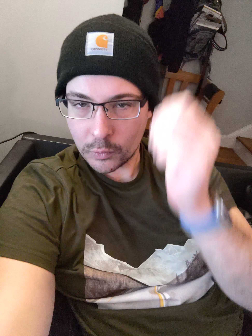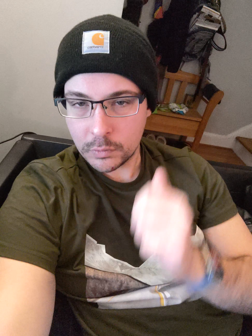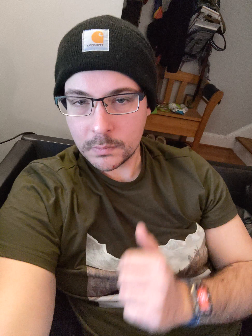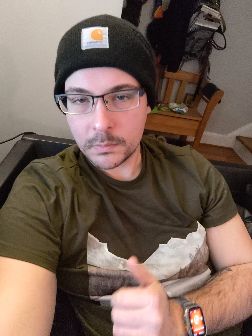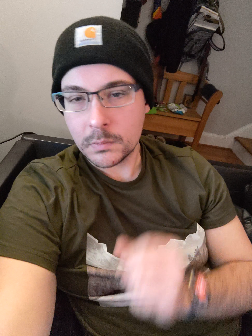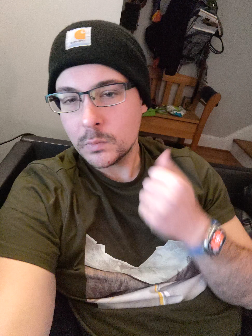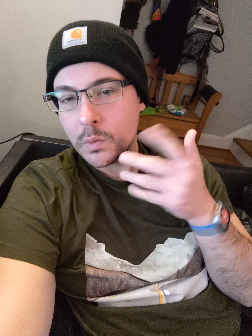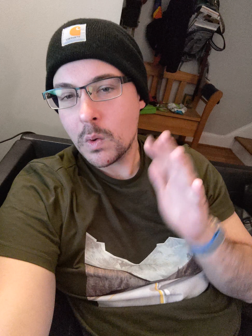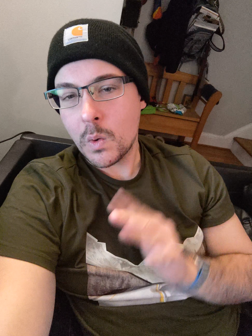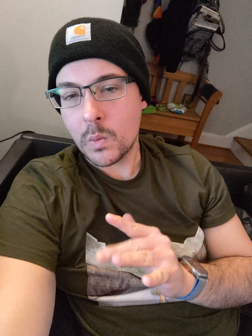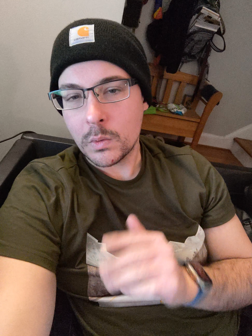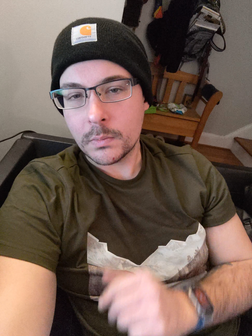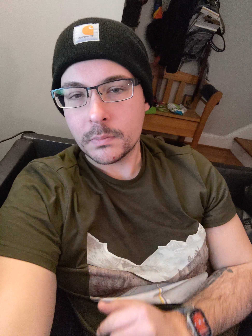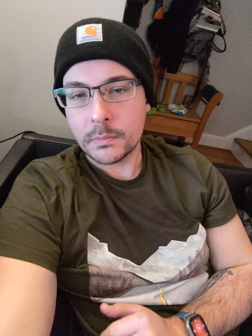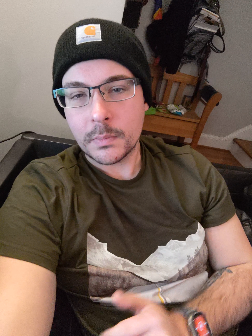snow